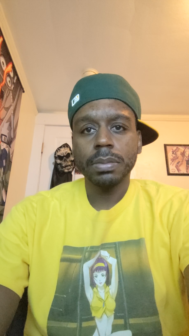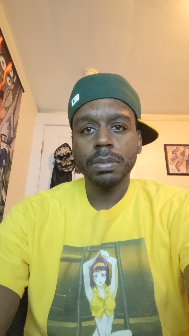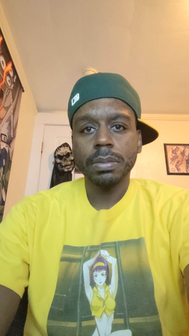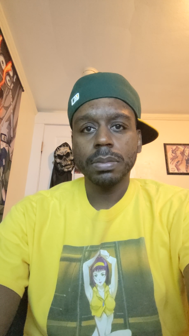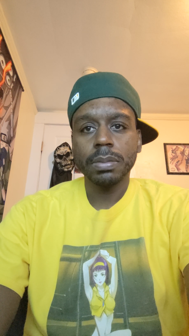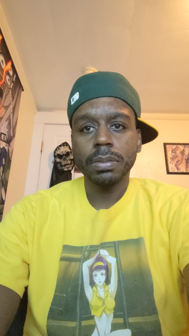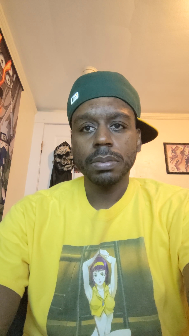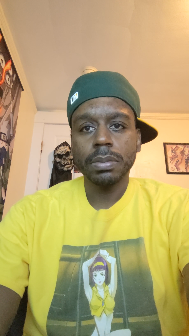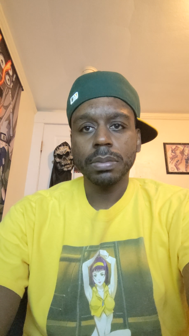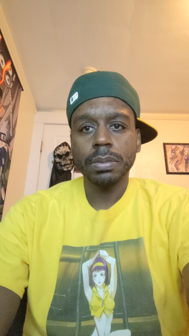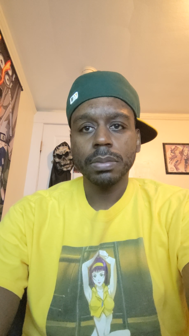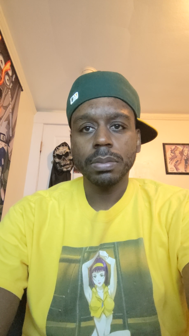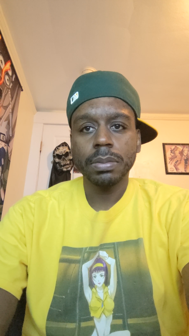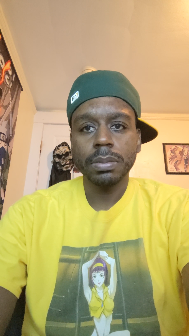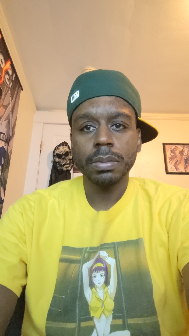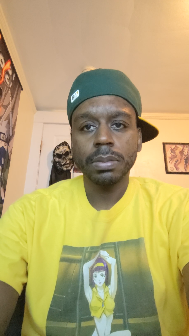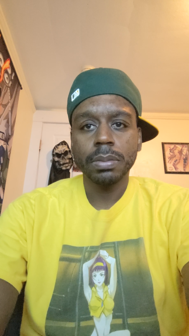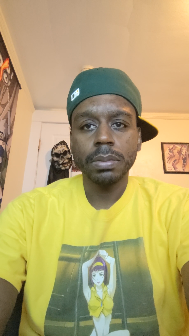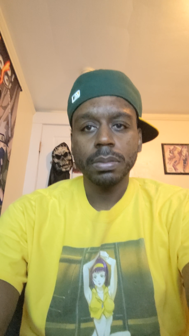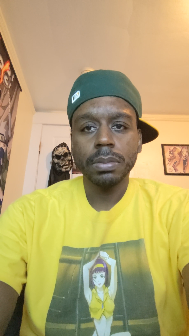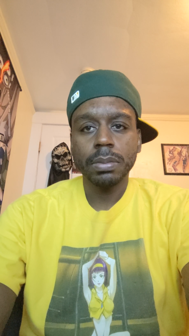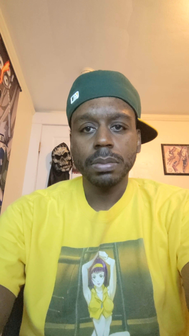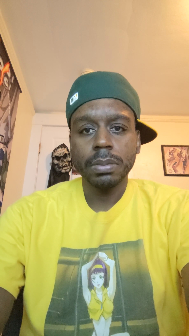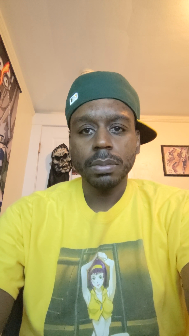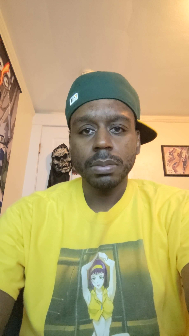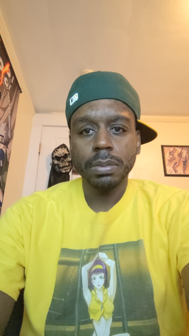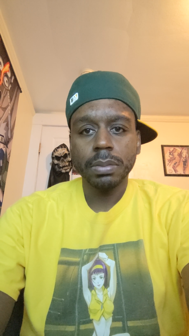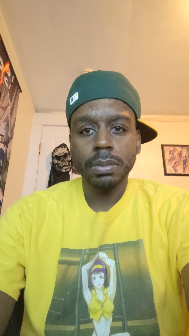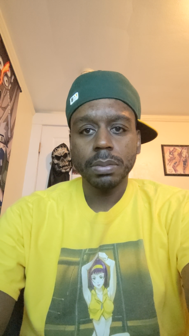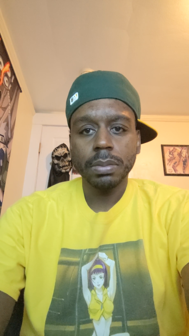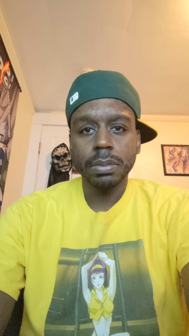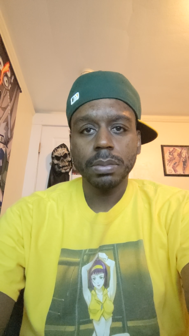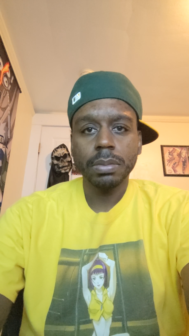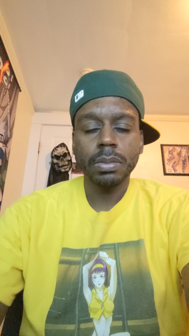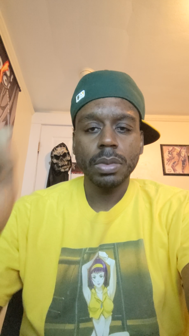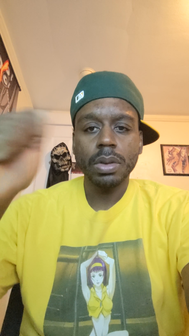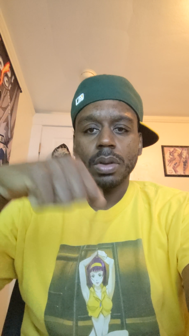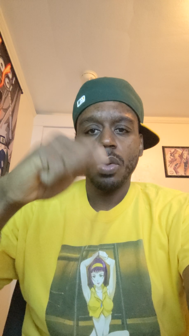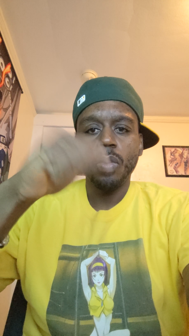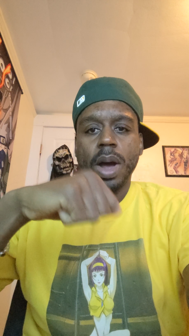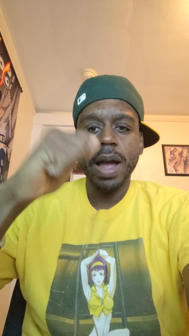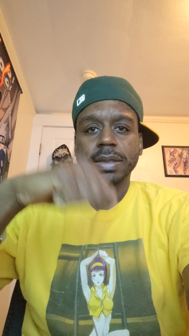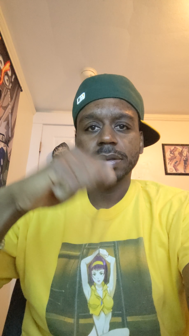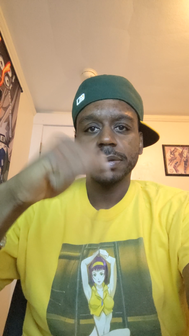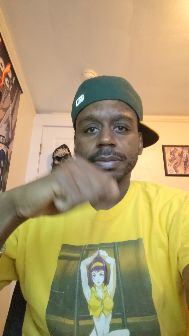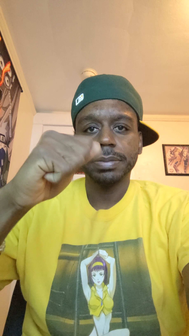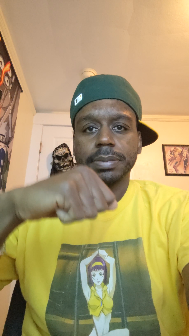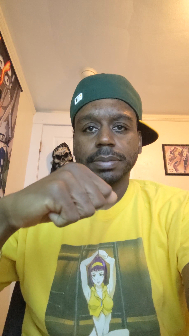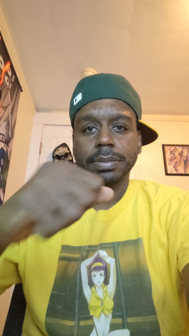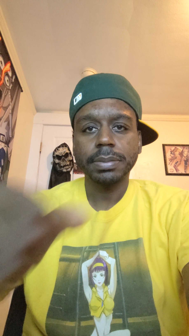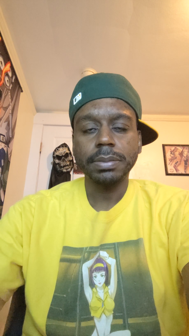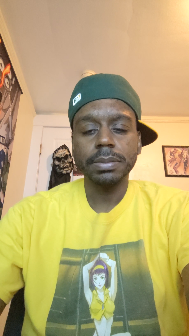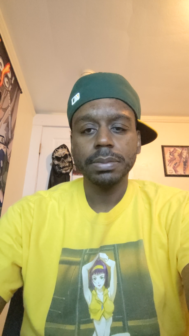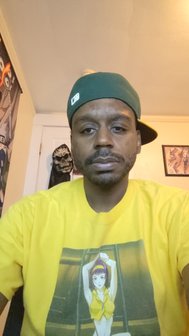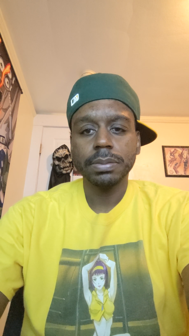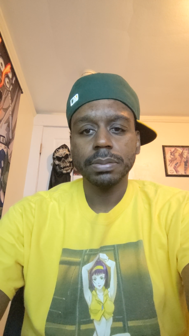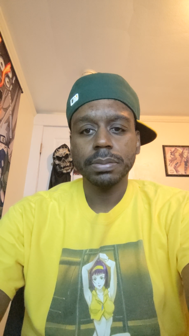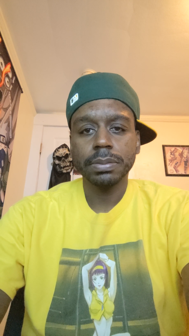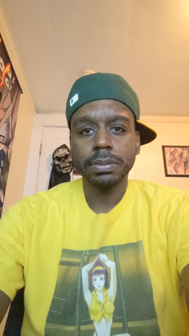rock